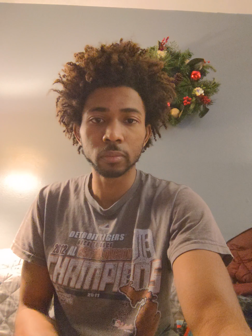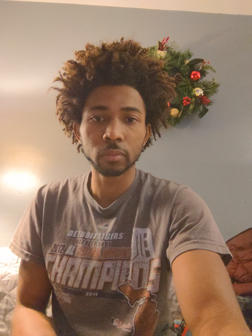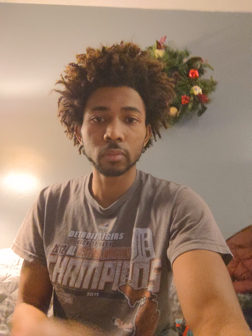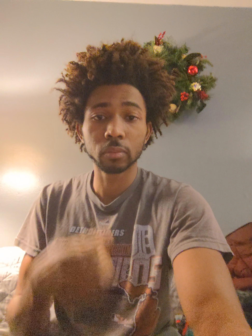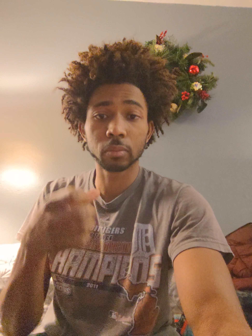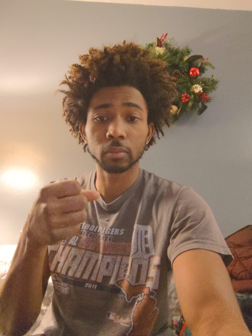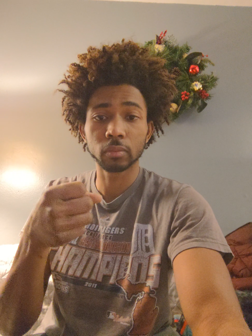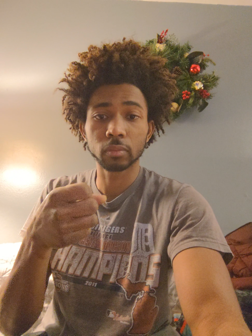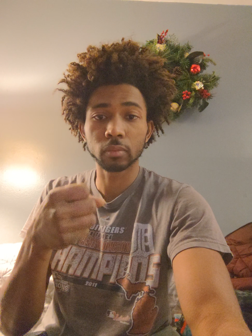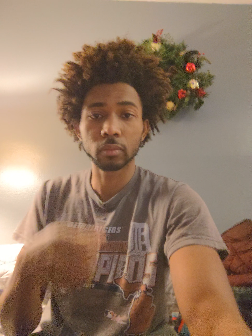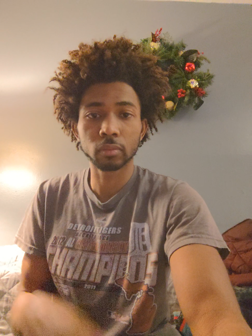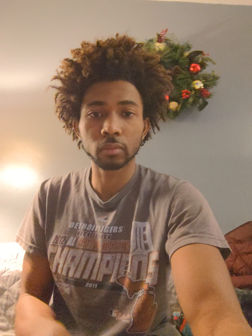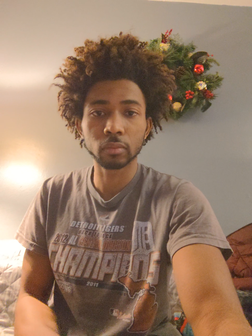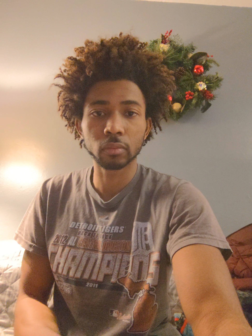milk